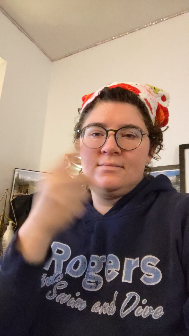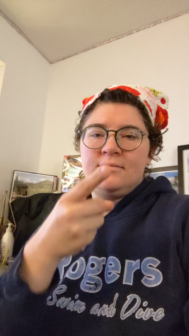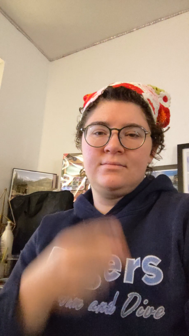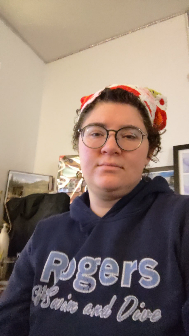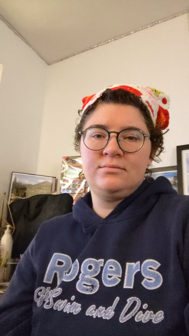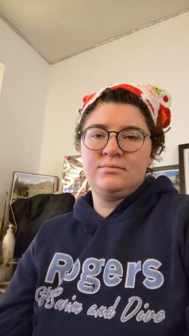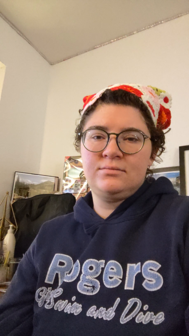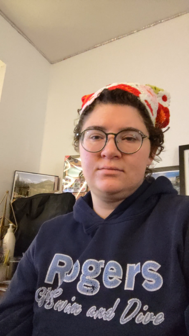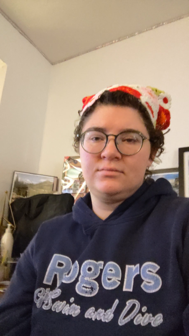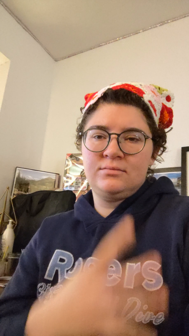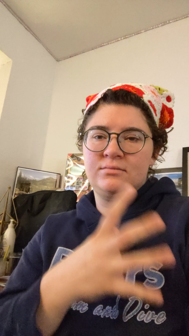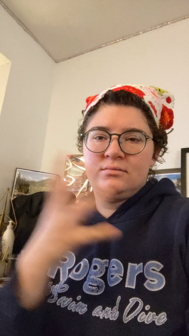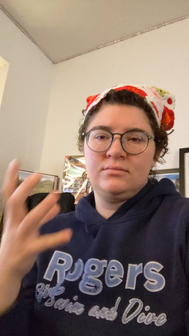a lot